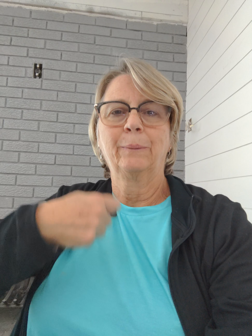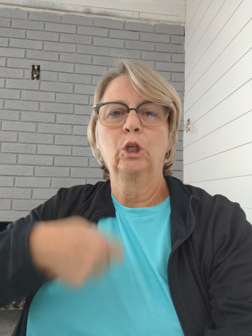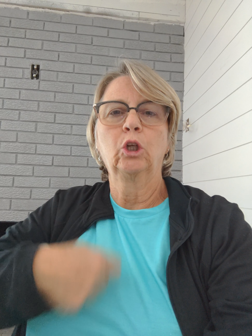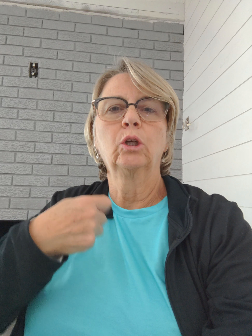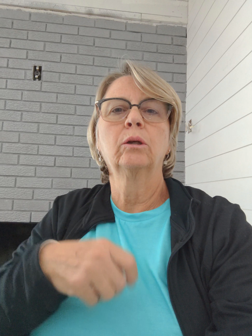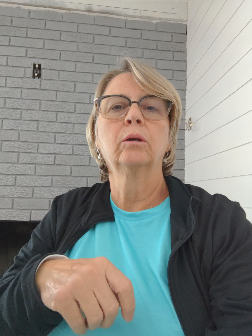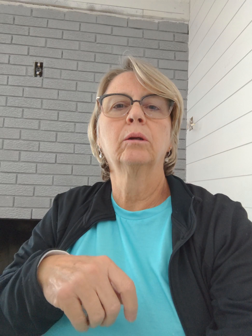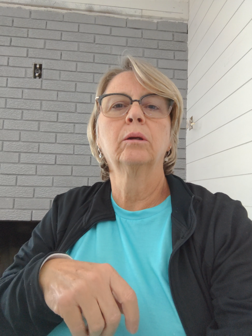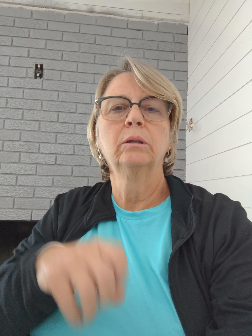zipper